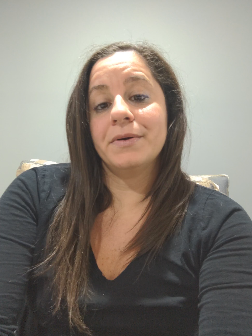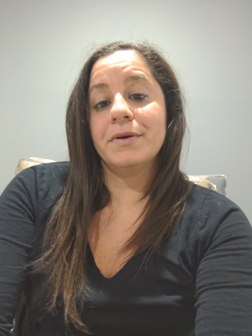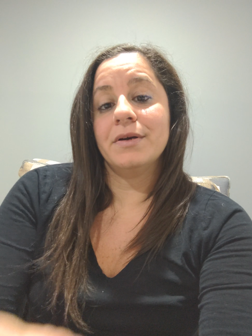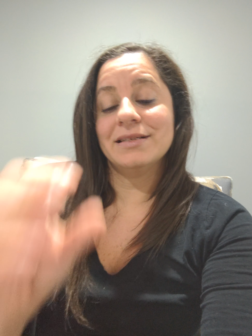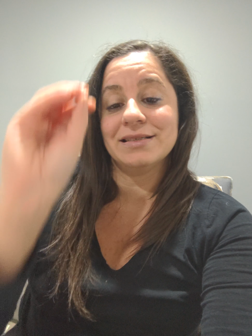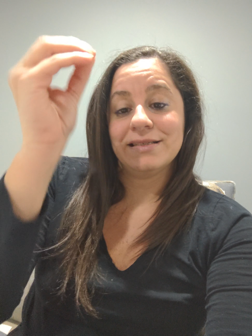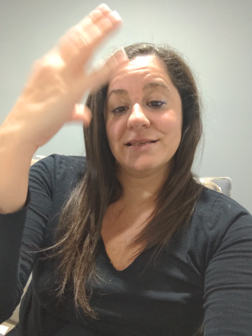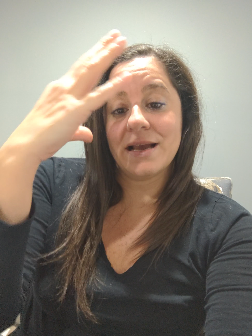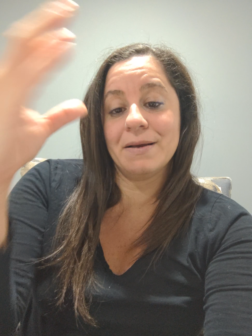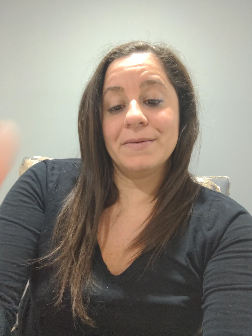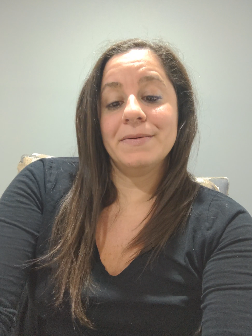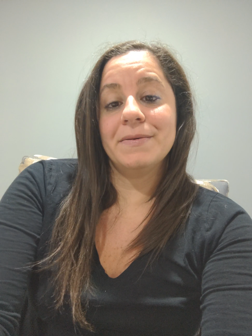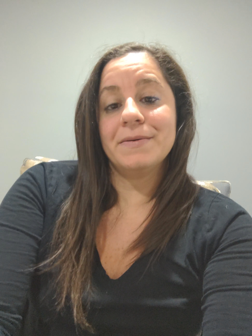sun